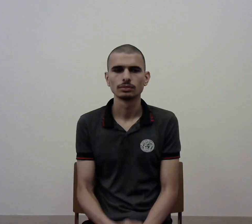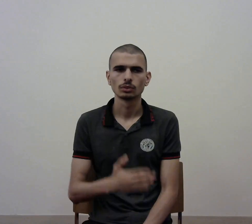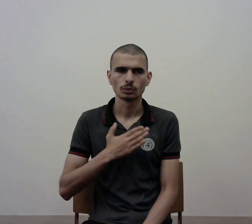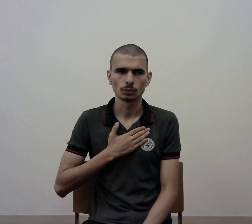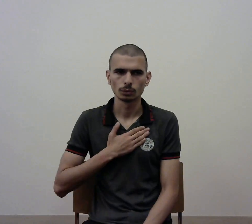mən